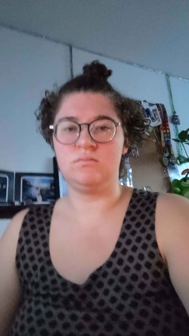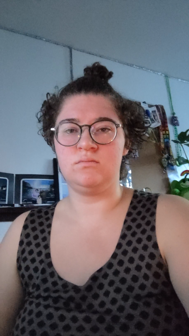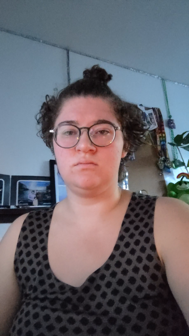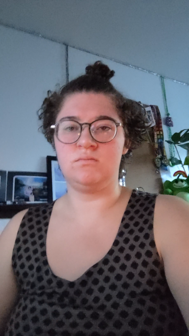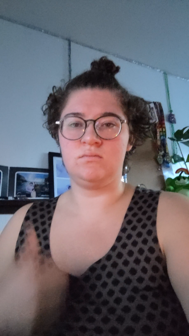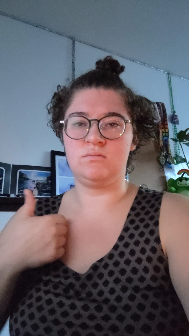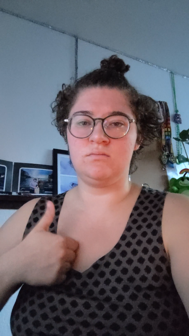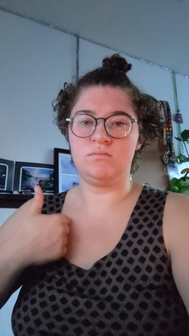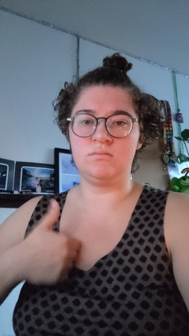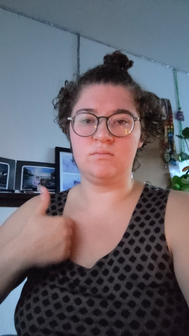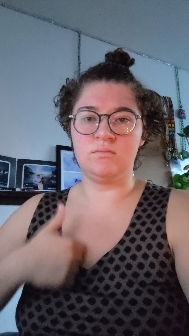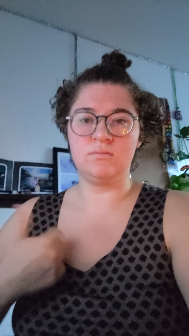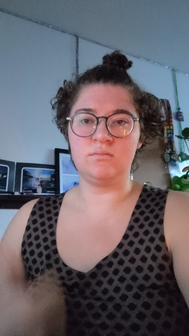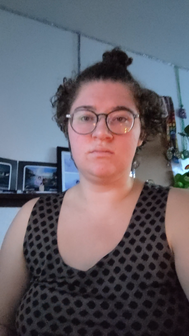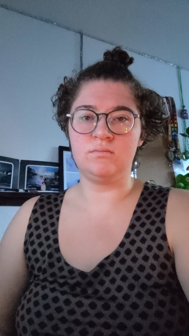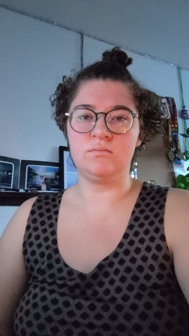bathtub